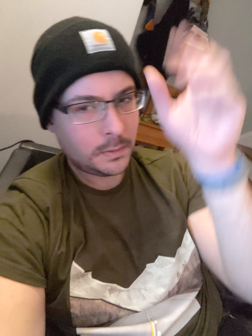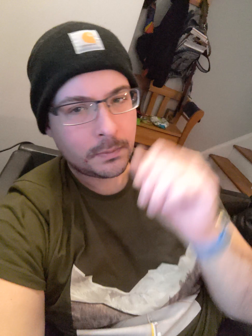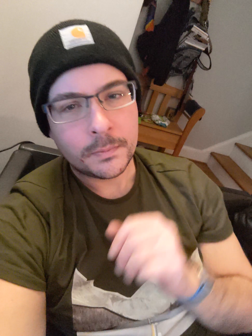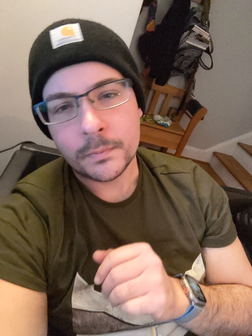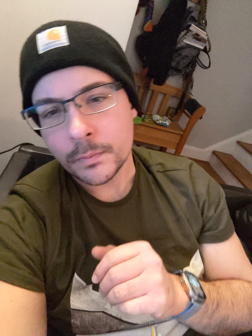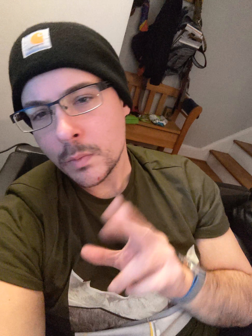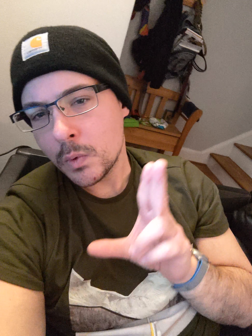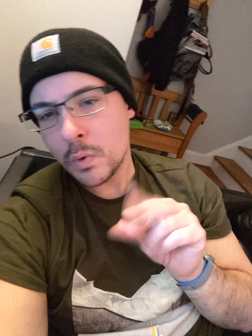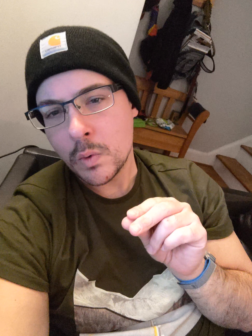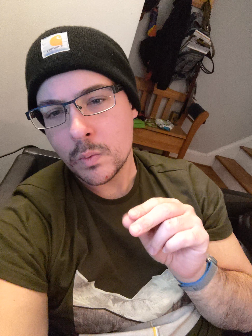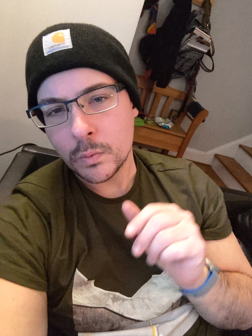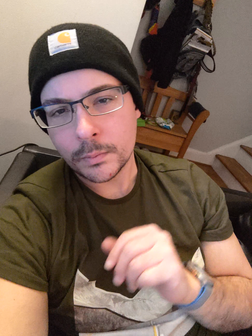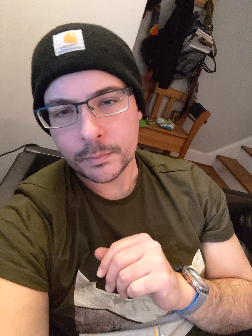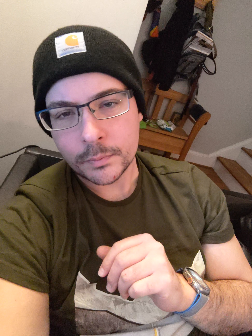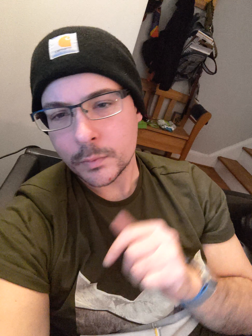no